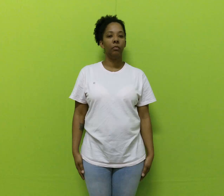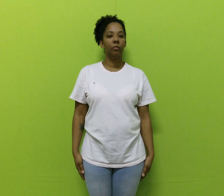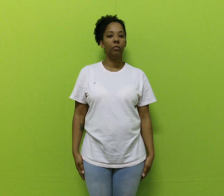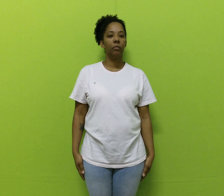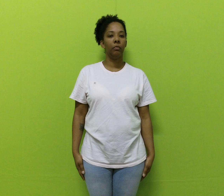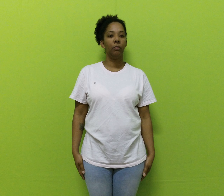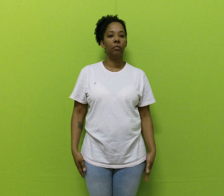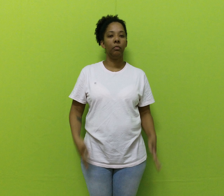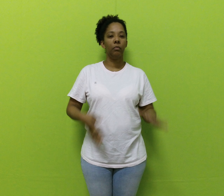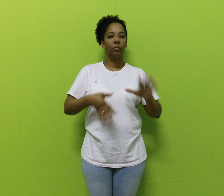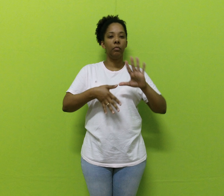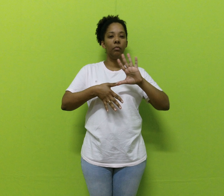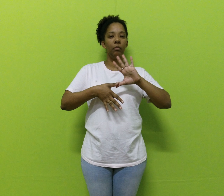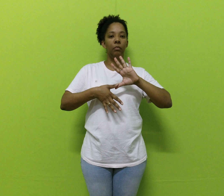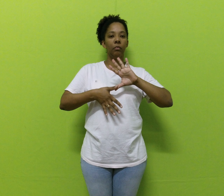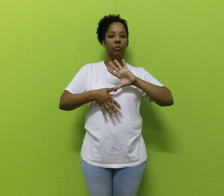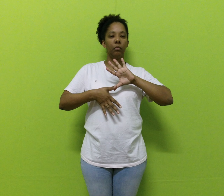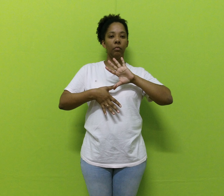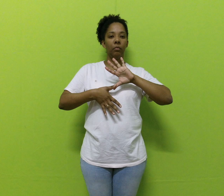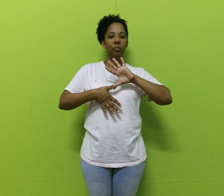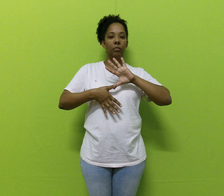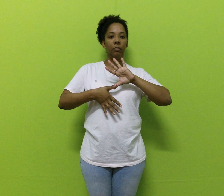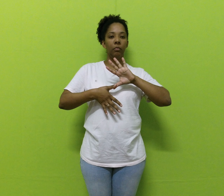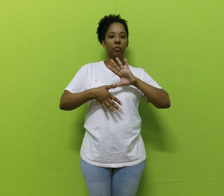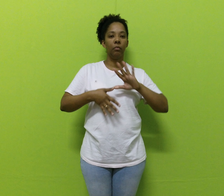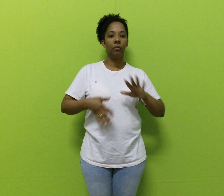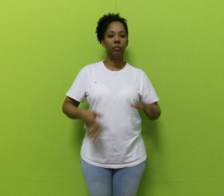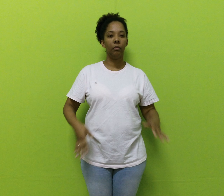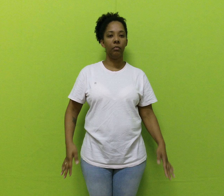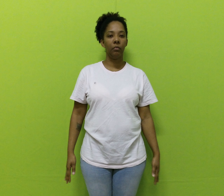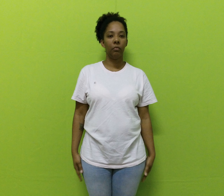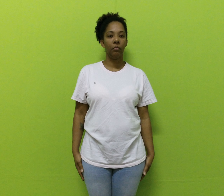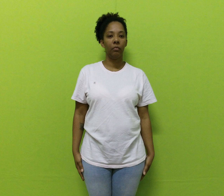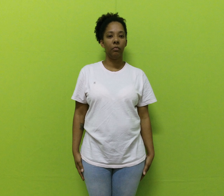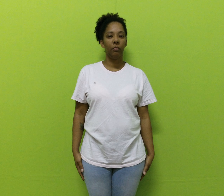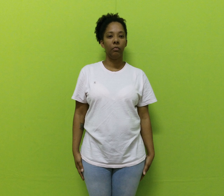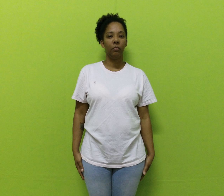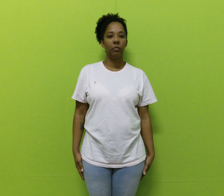América